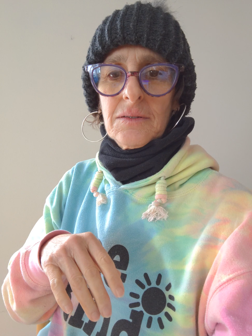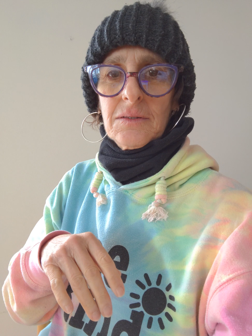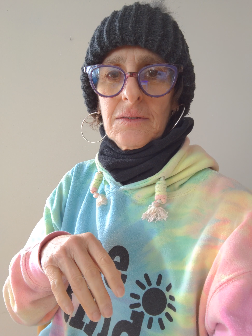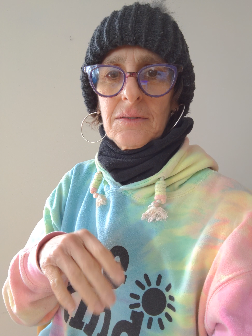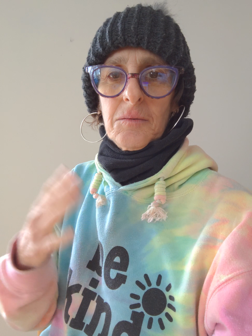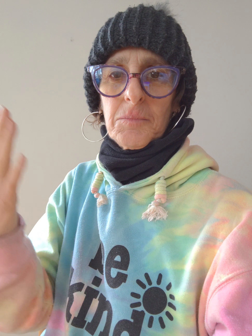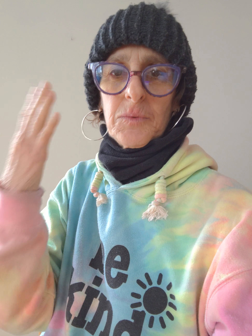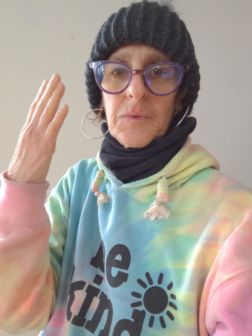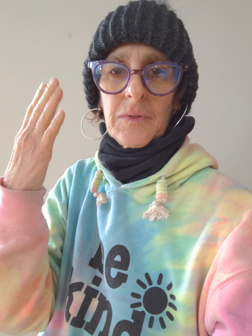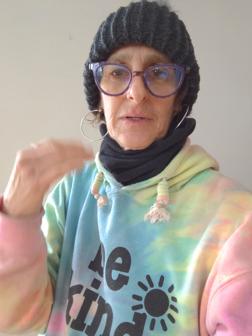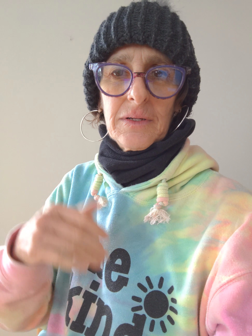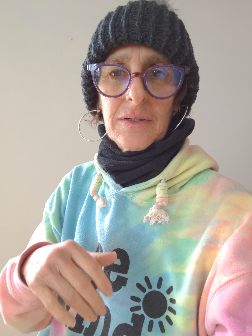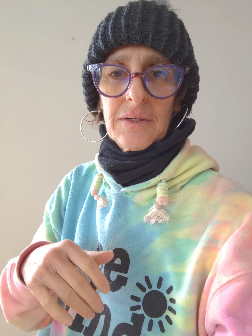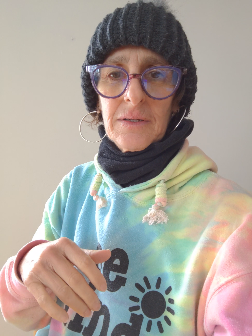morning